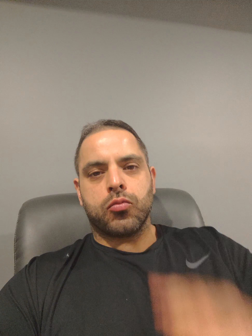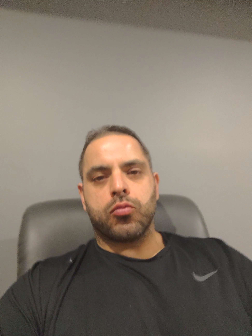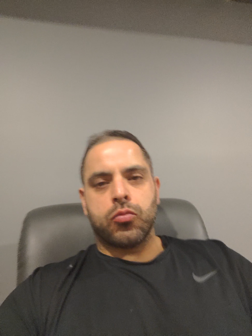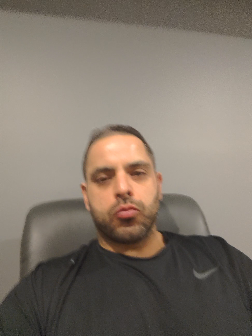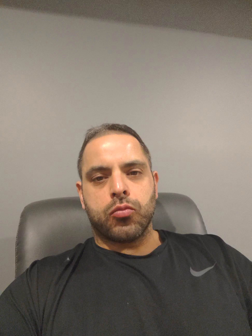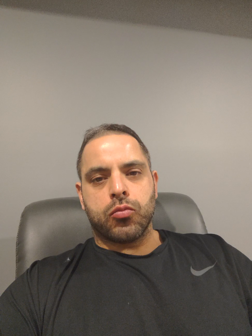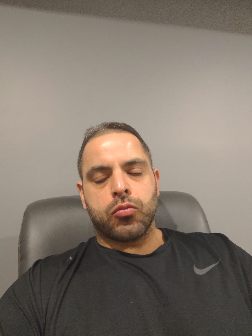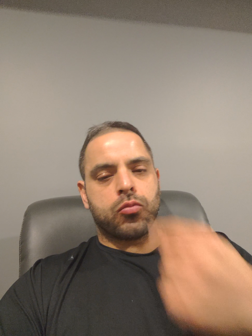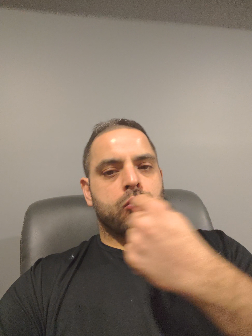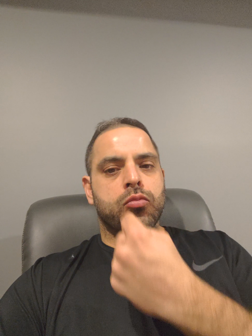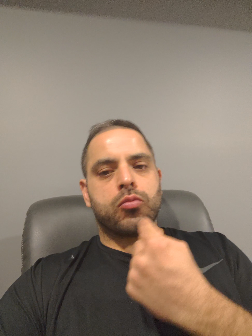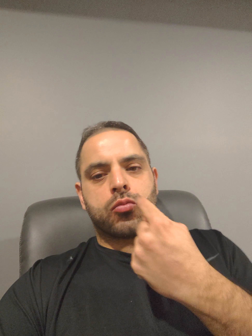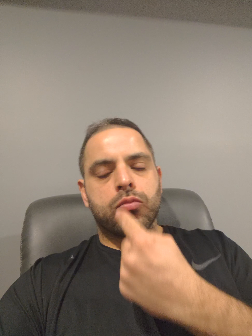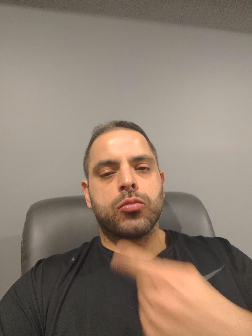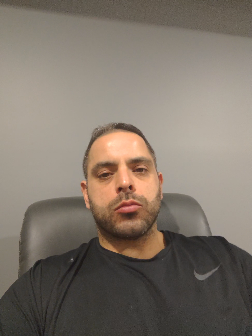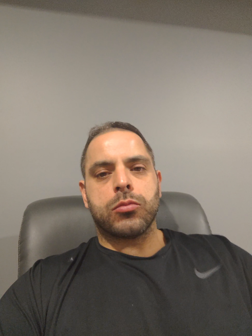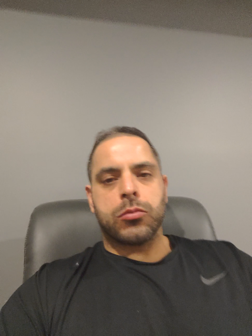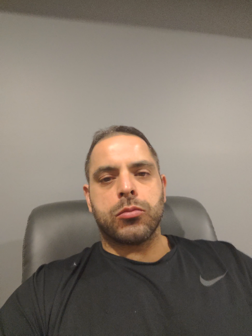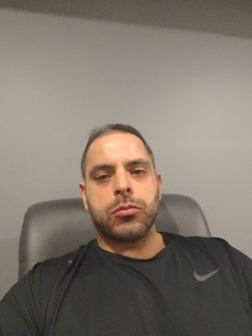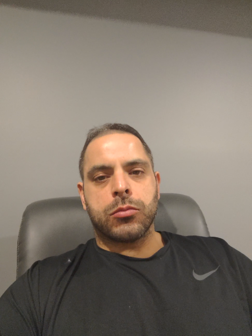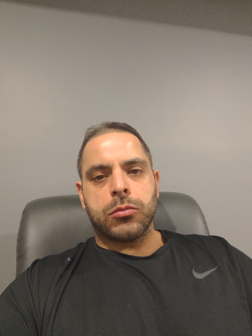mouth